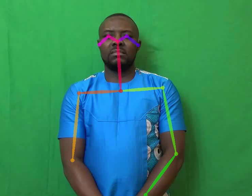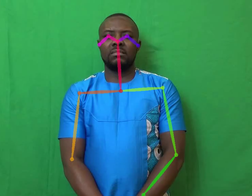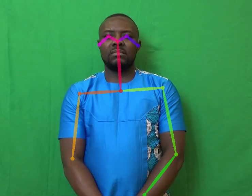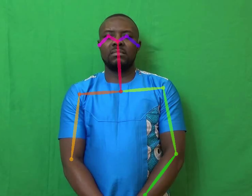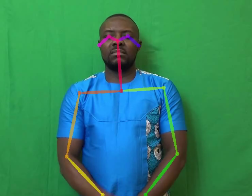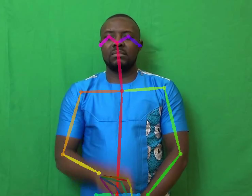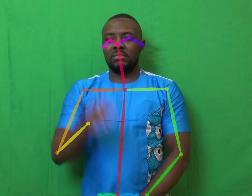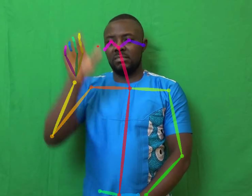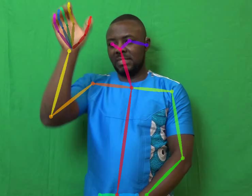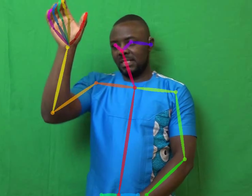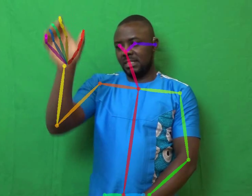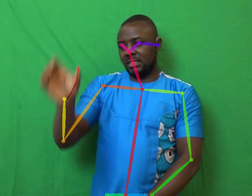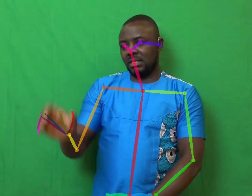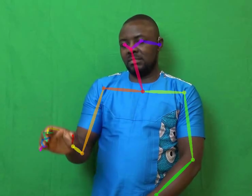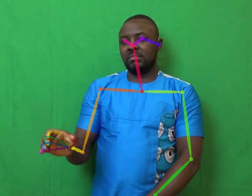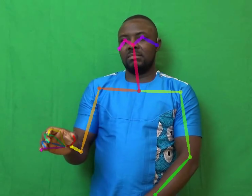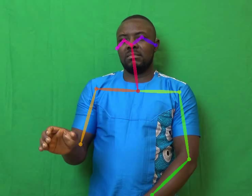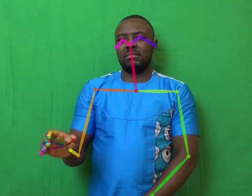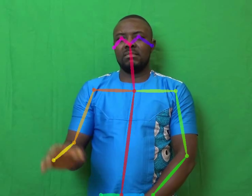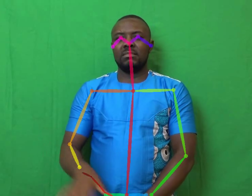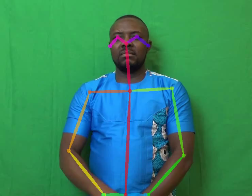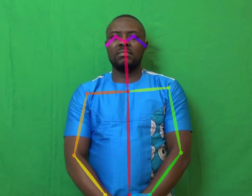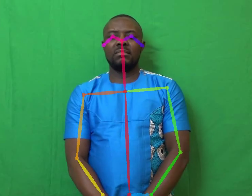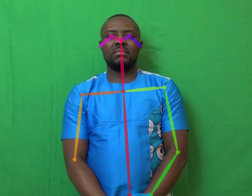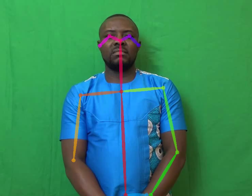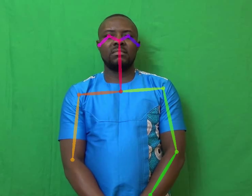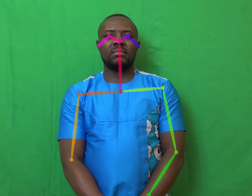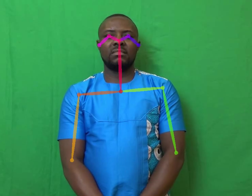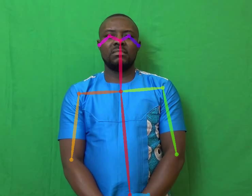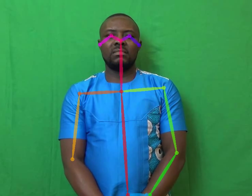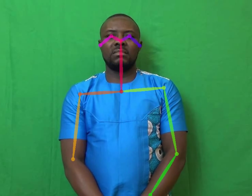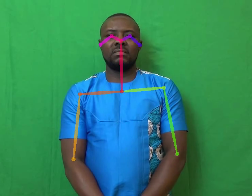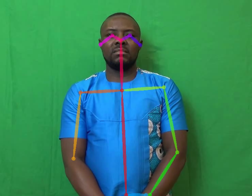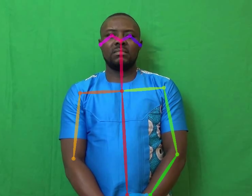chapter